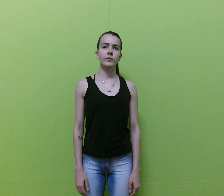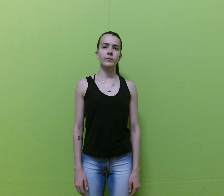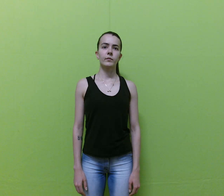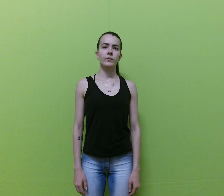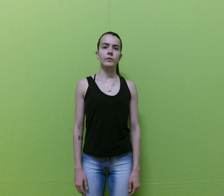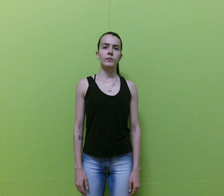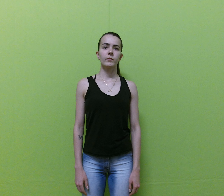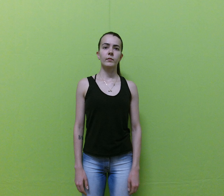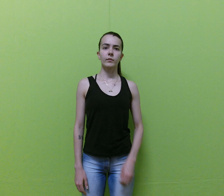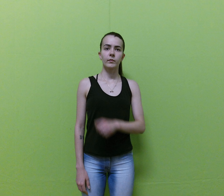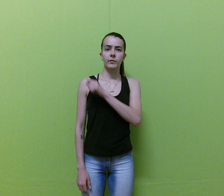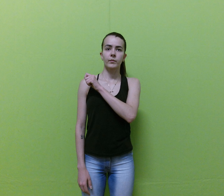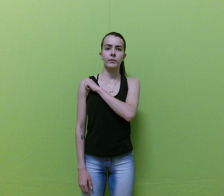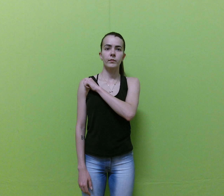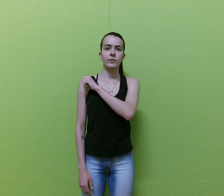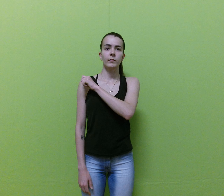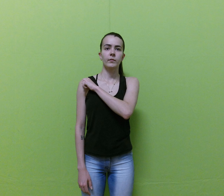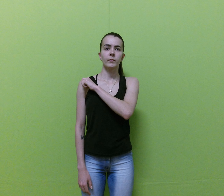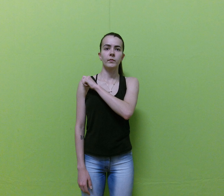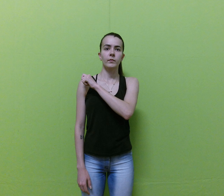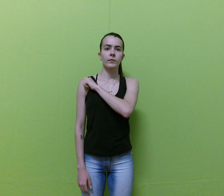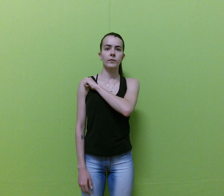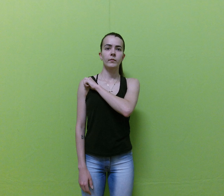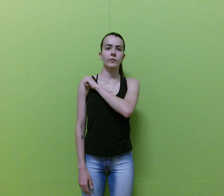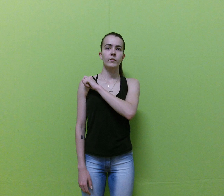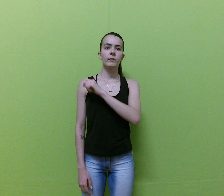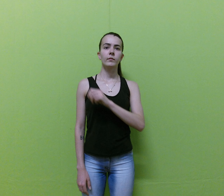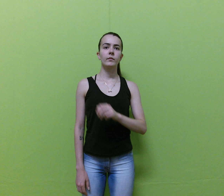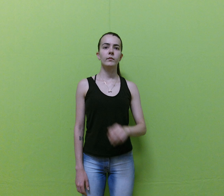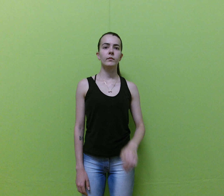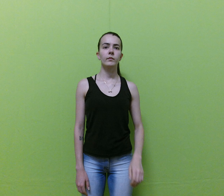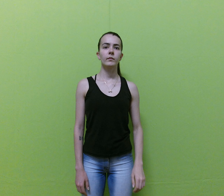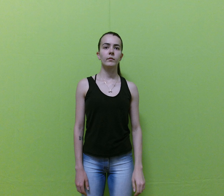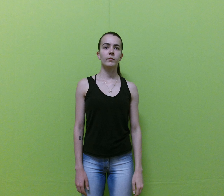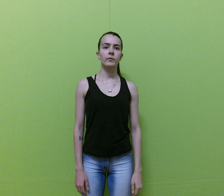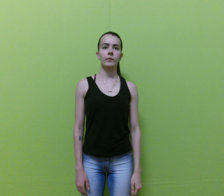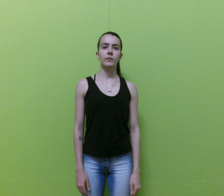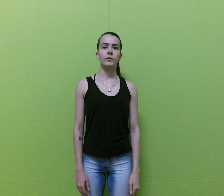aluno